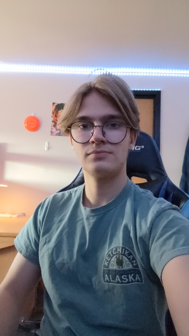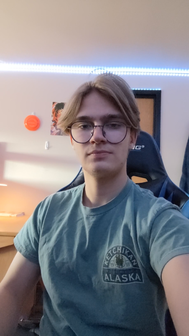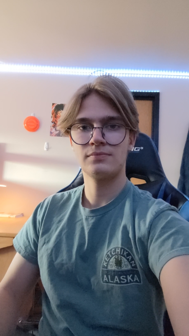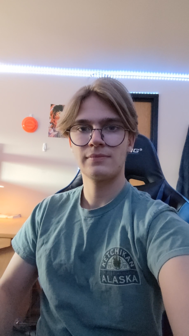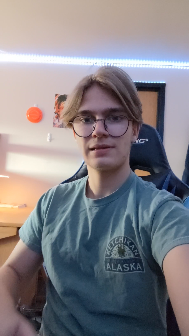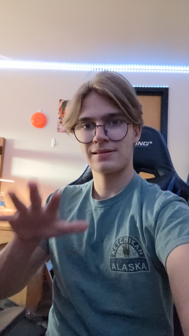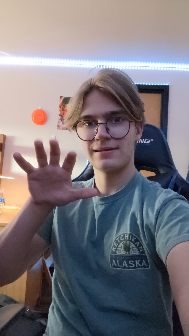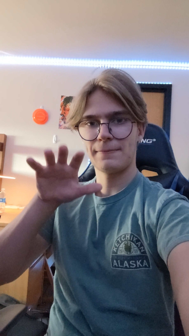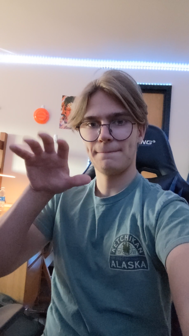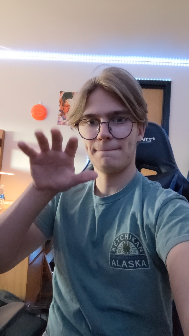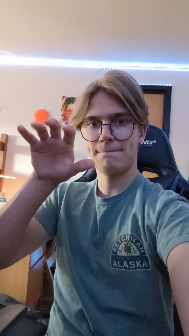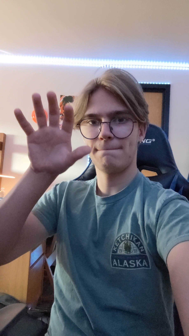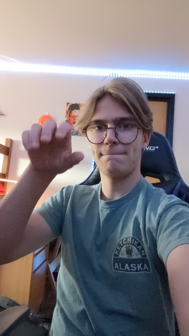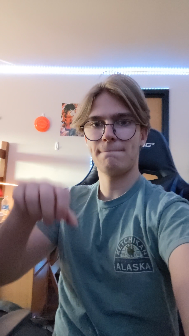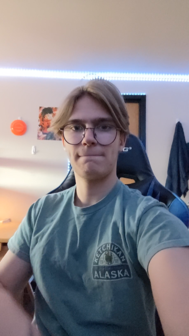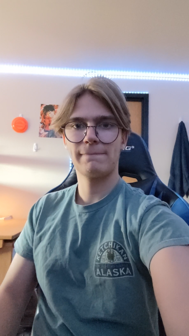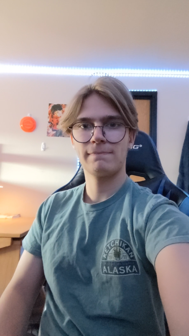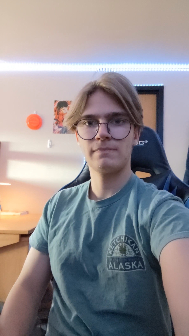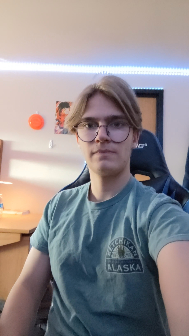climb